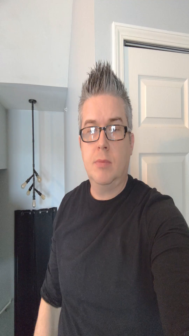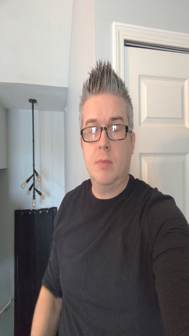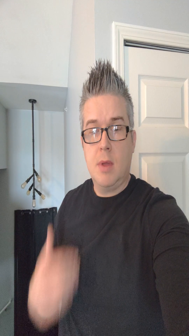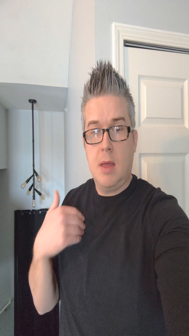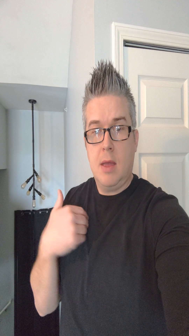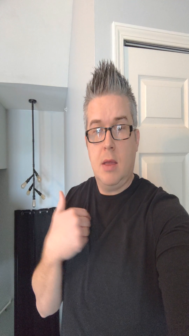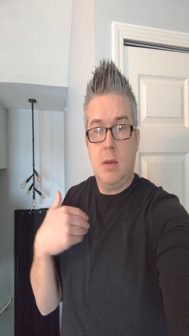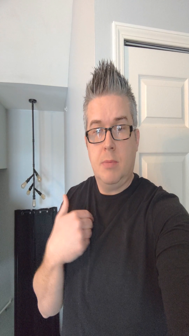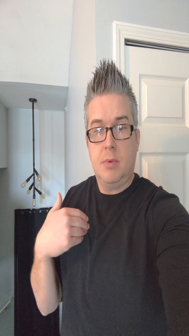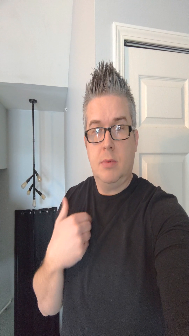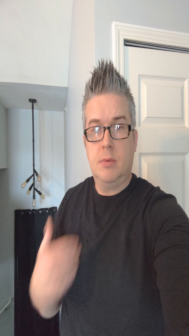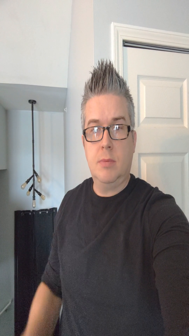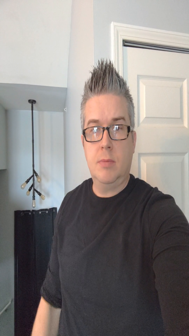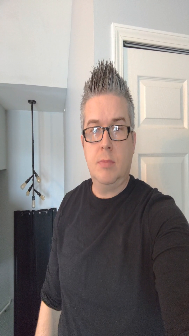animal